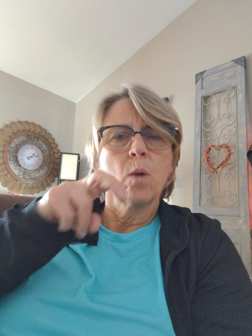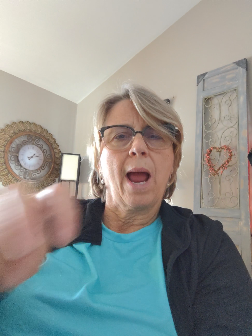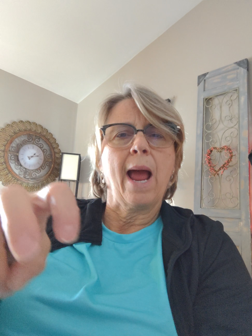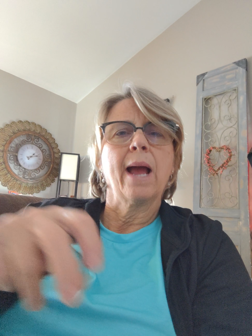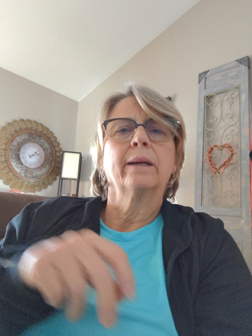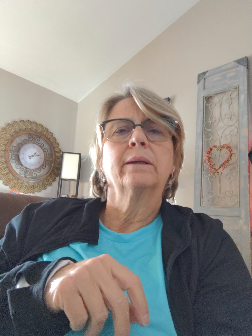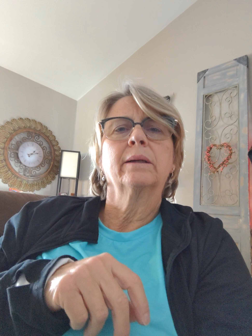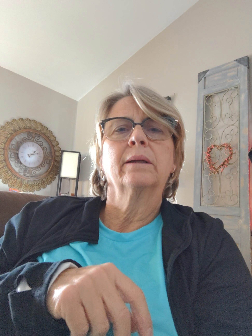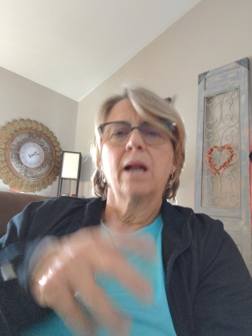ride